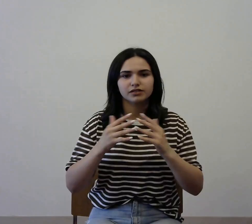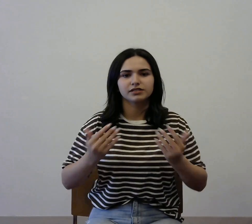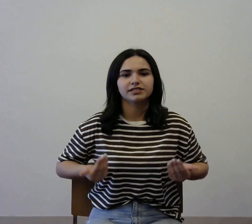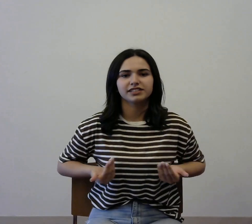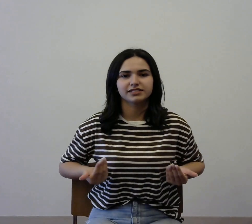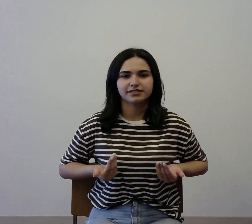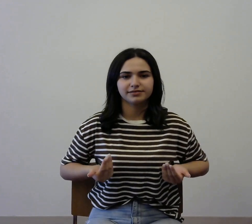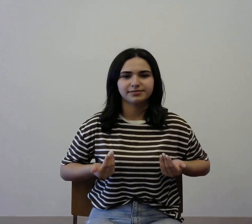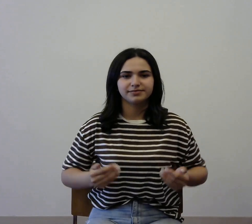yaşamaq